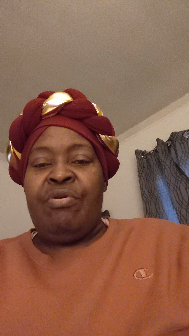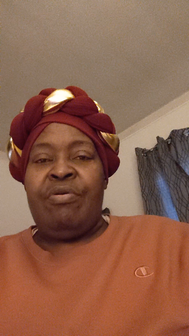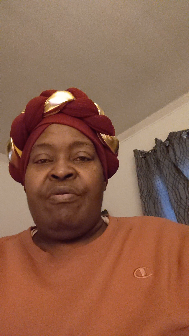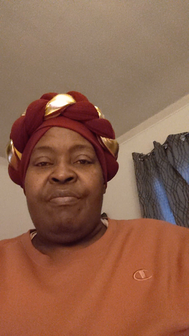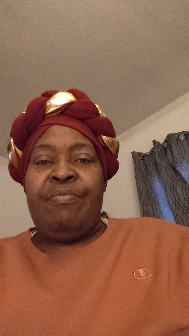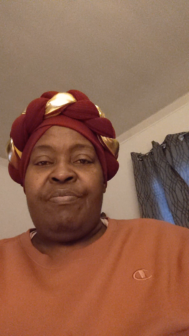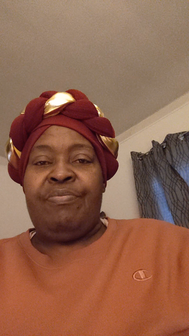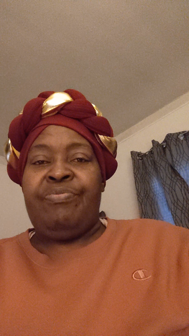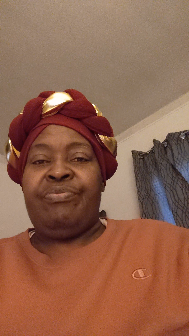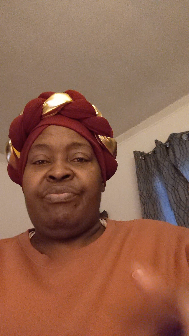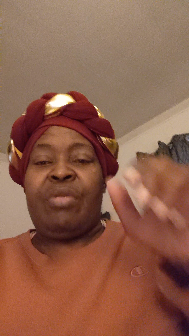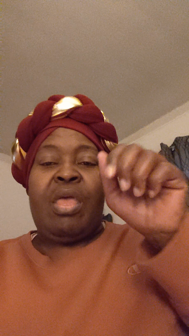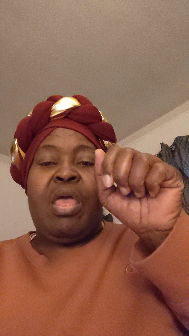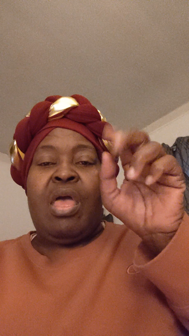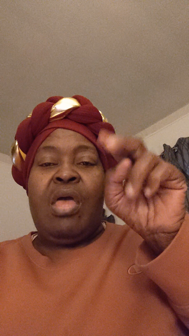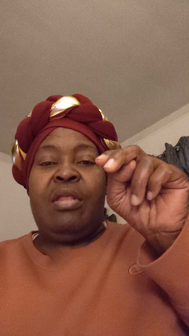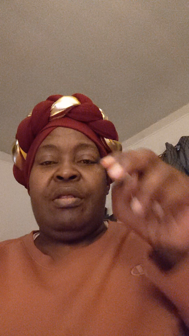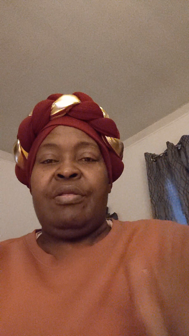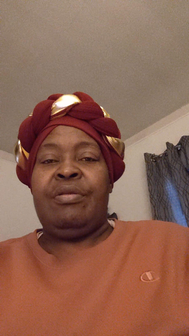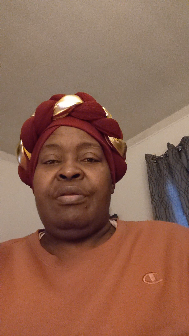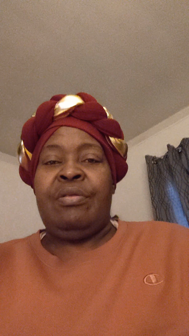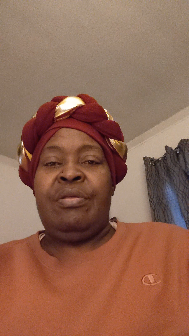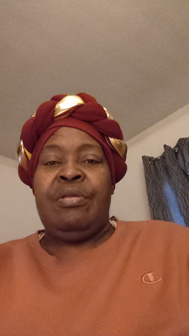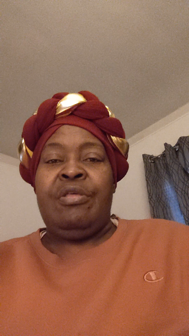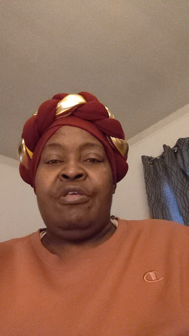an